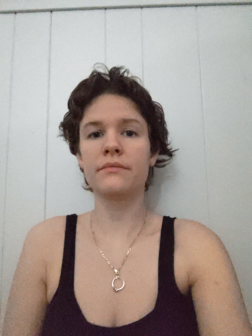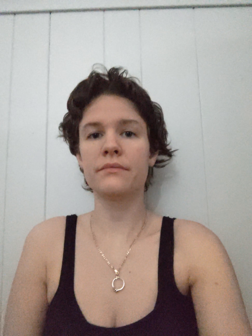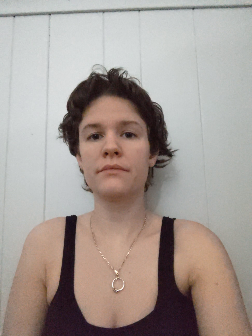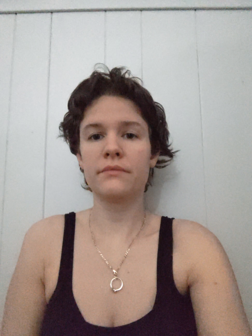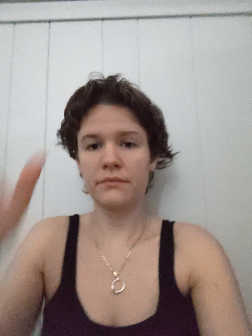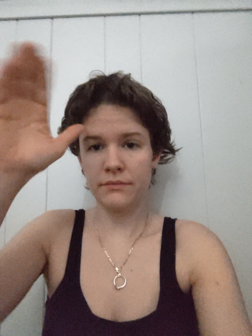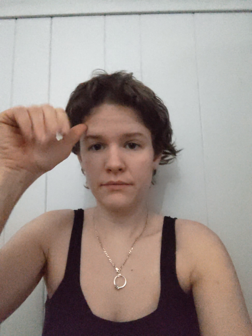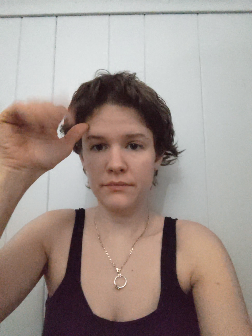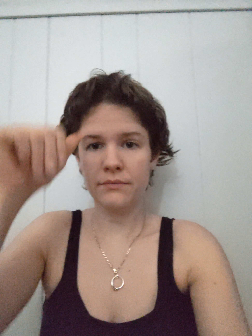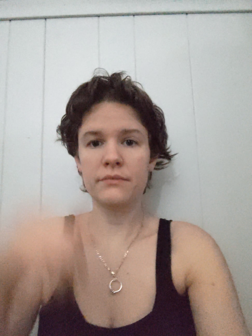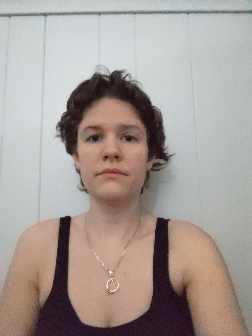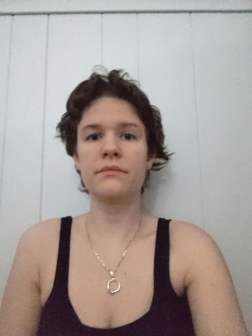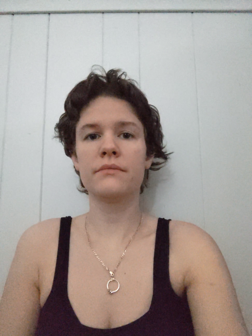donkey